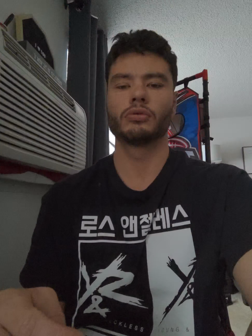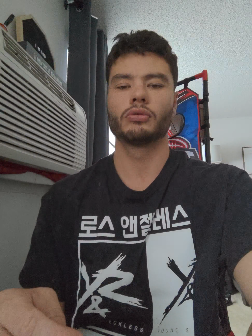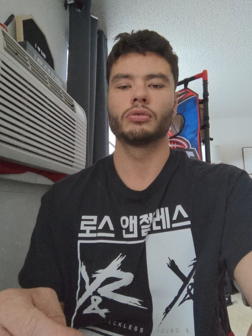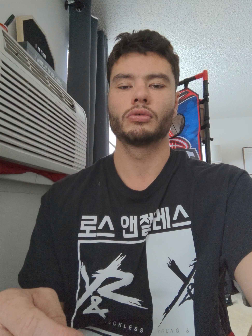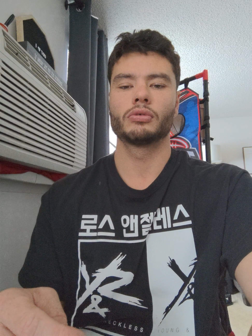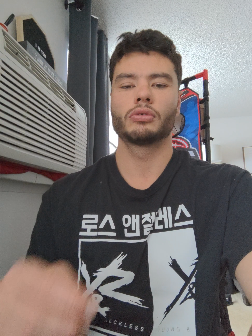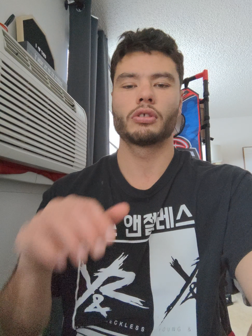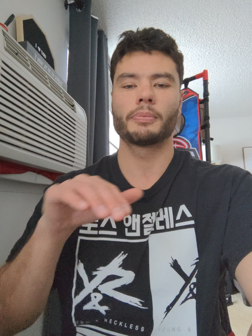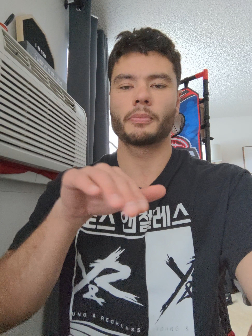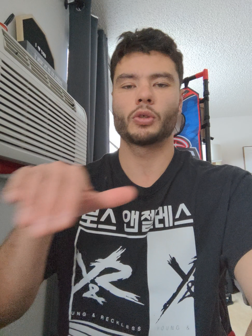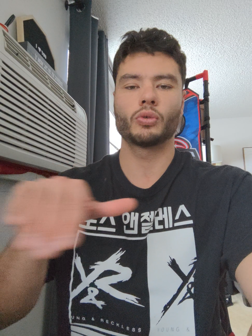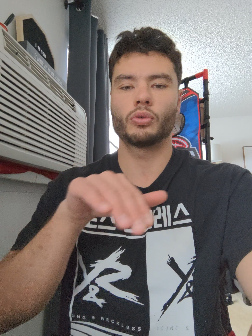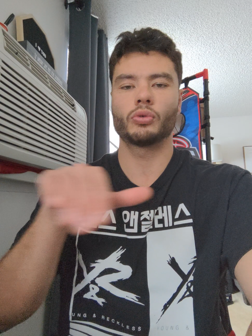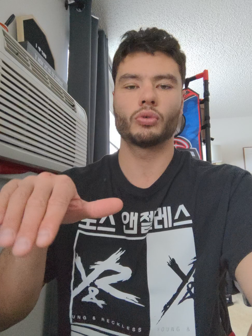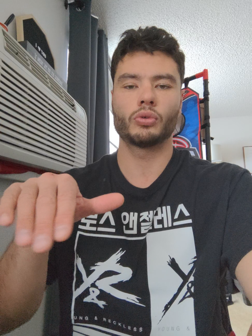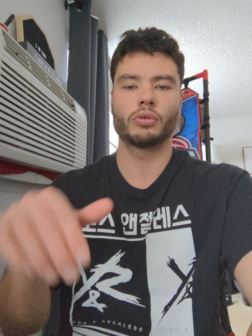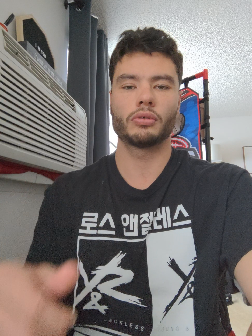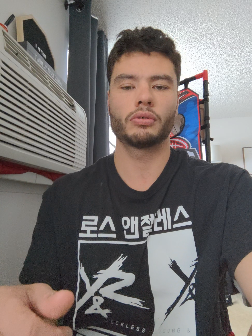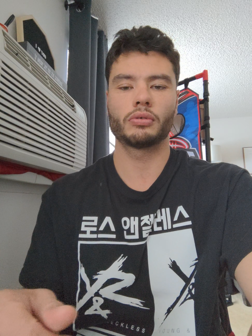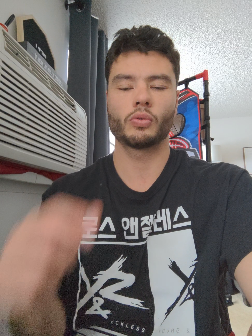pool